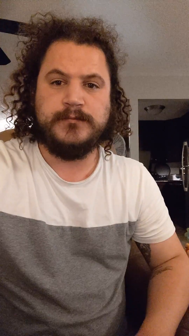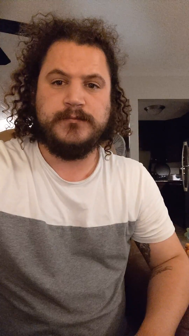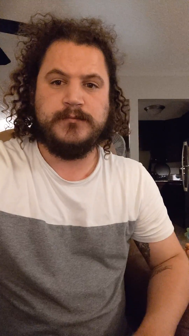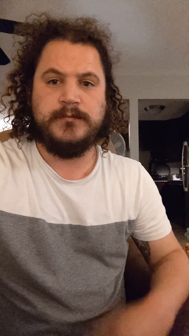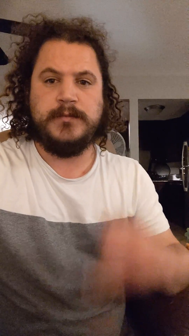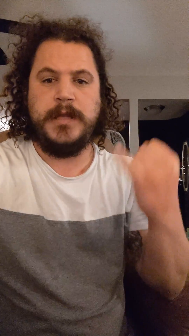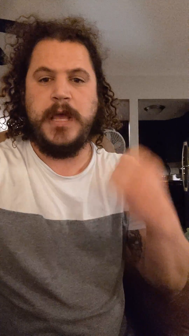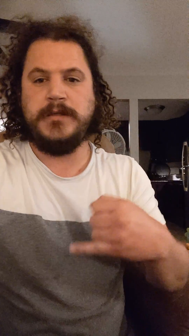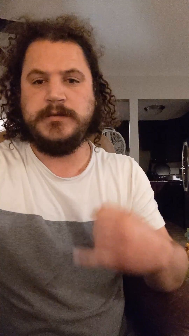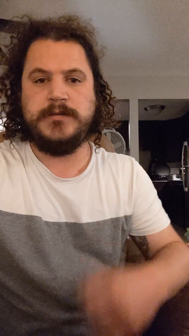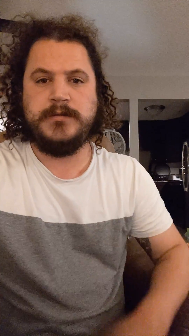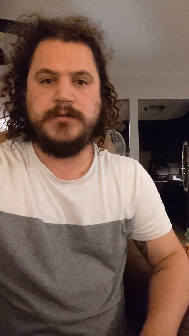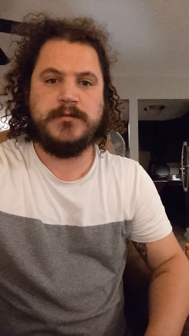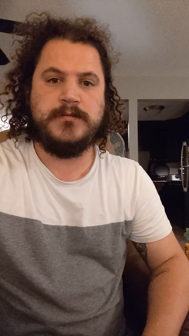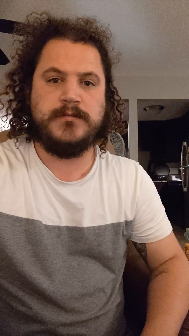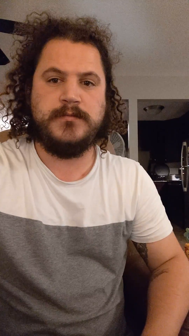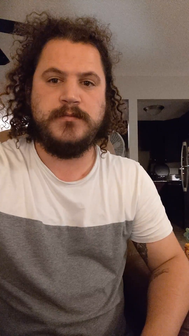last